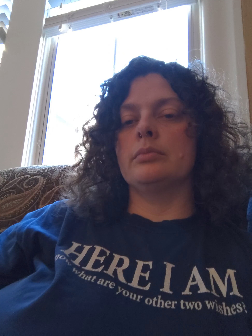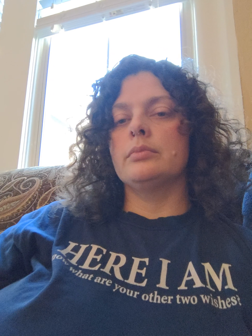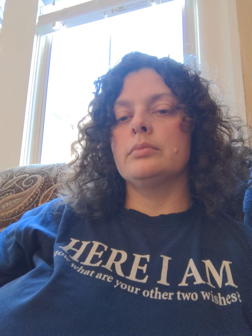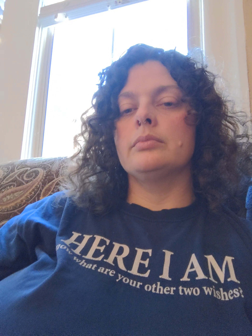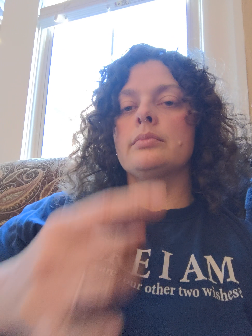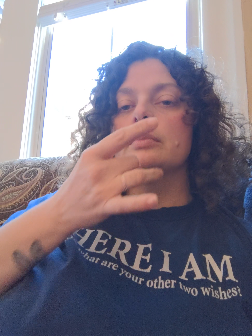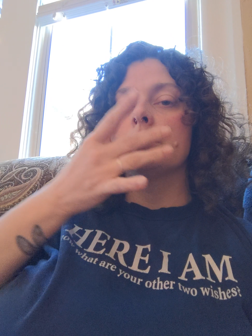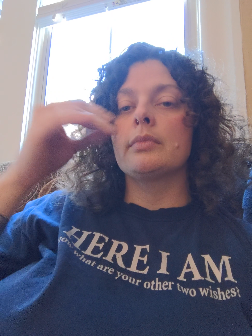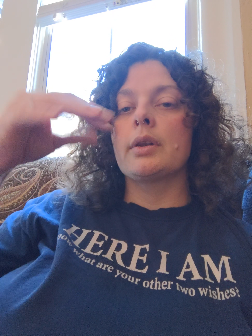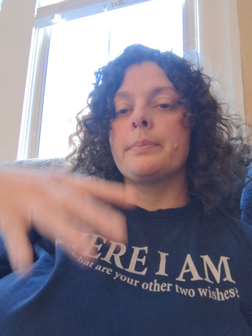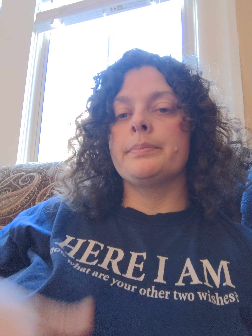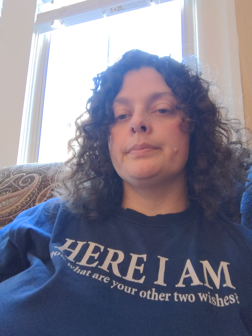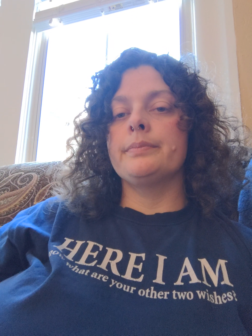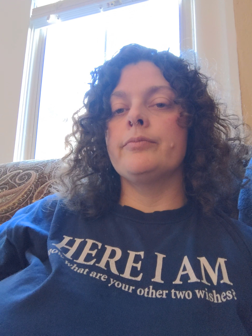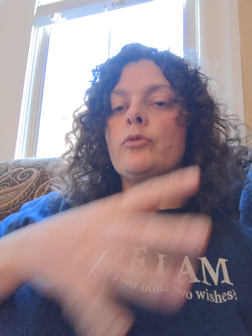lamp